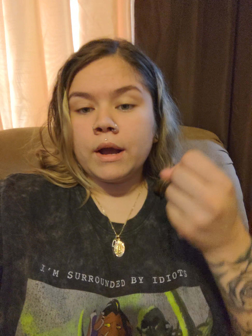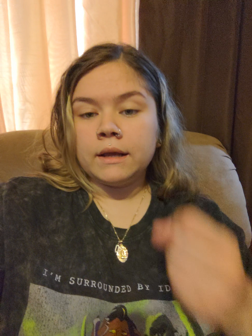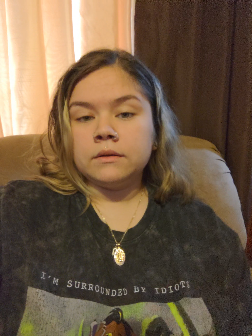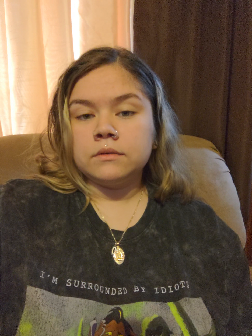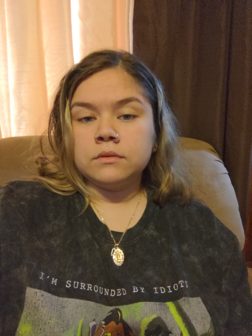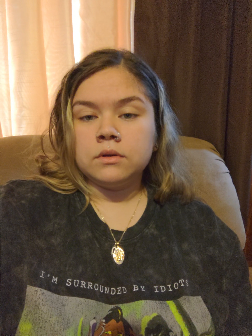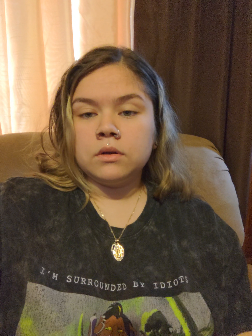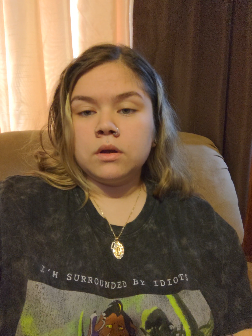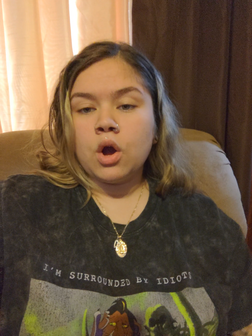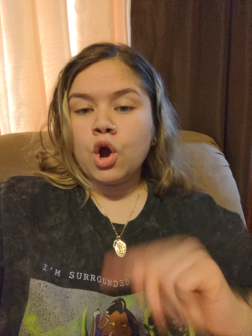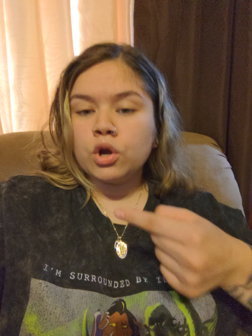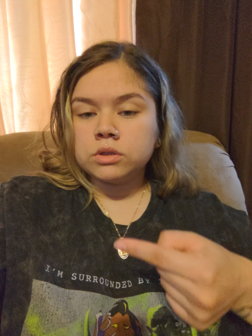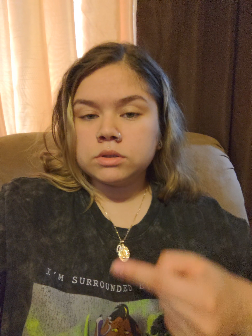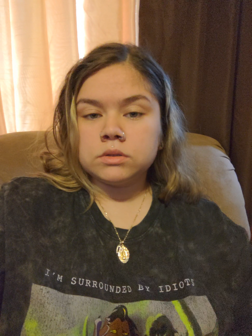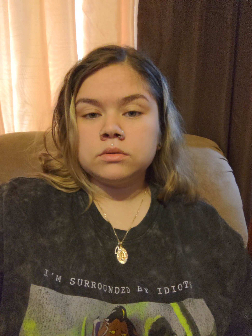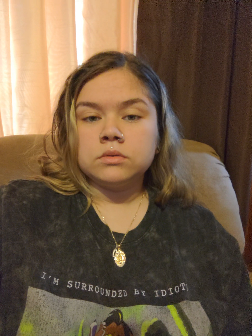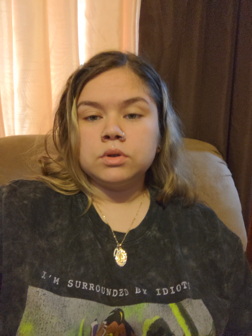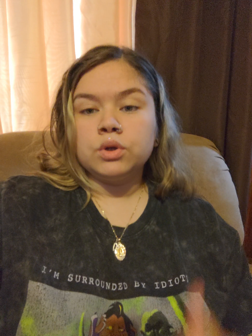hurt